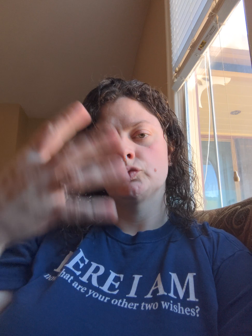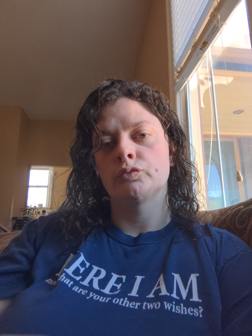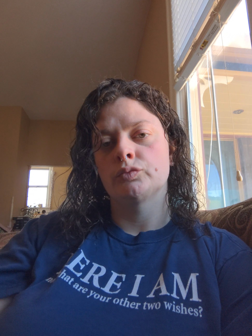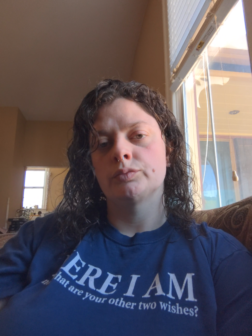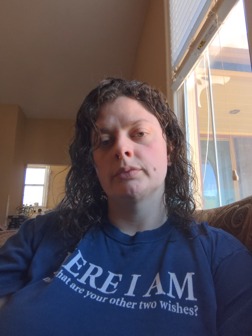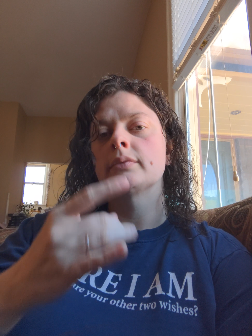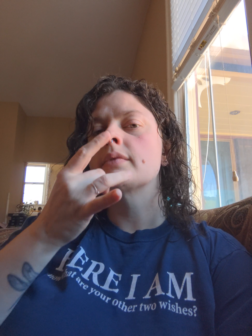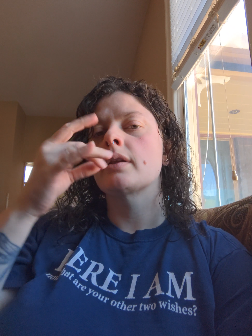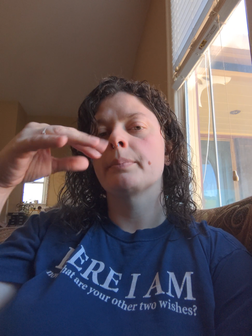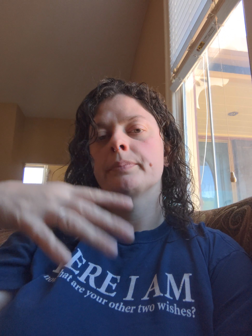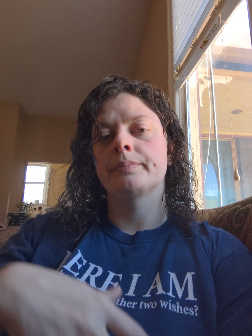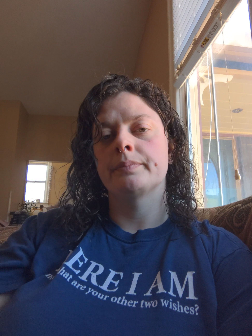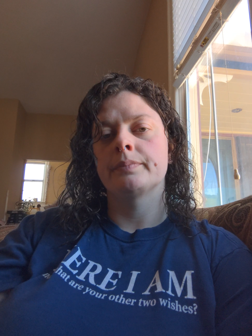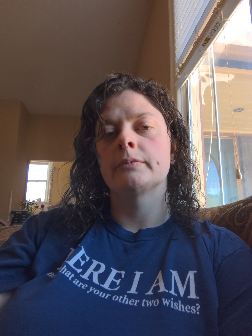lamp